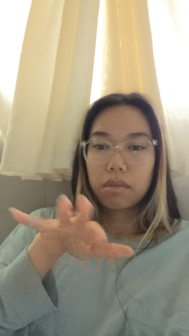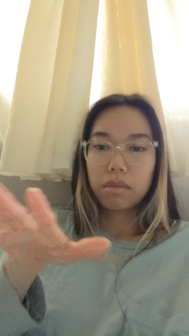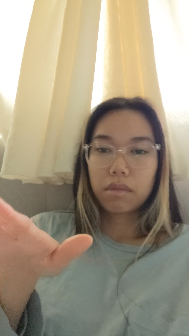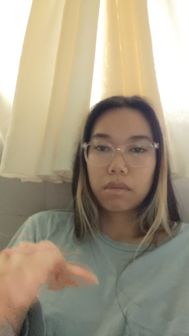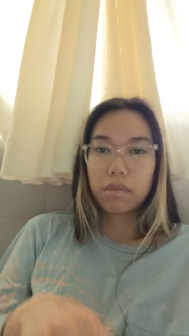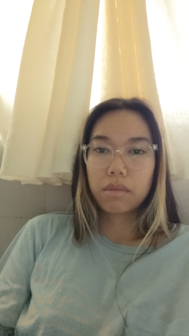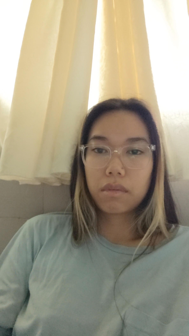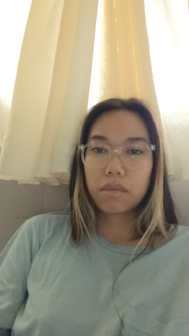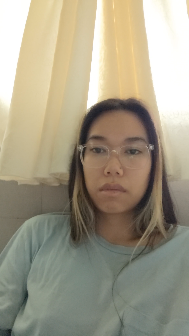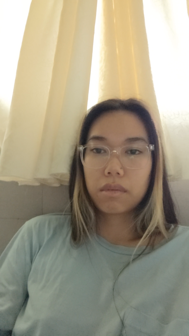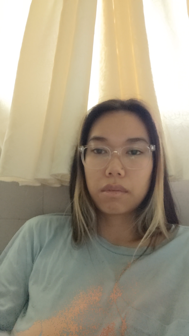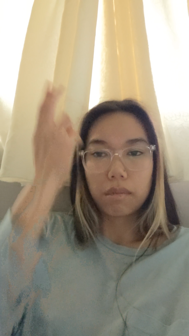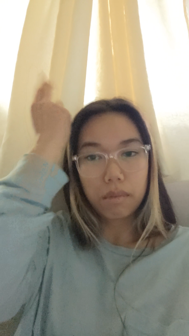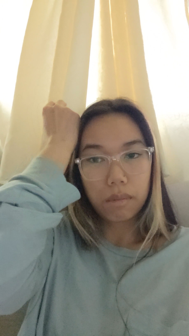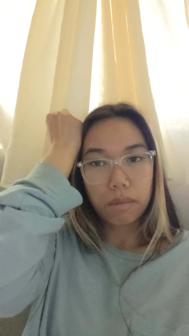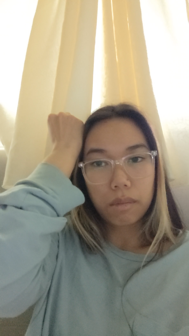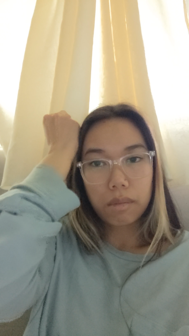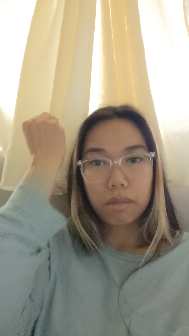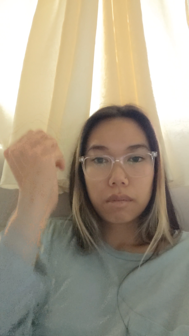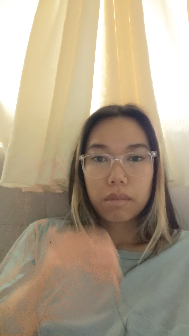rabbit